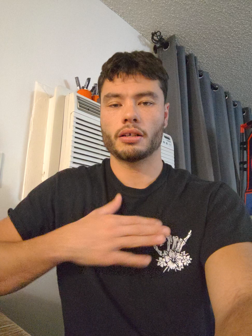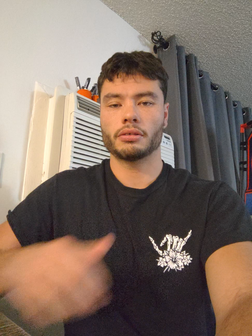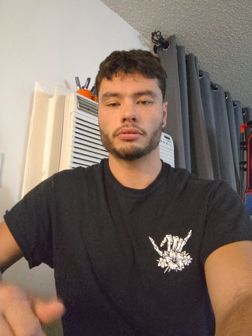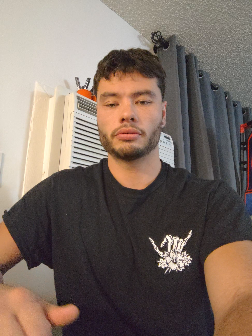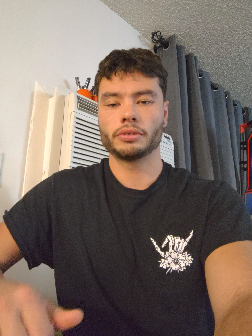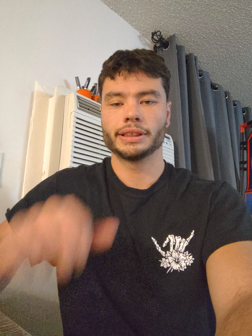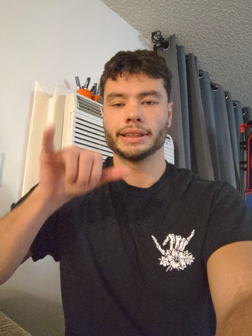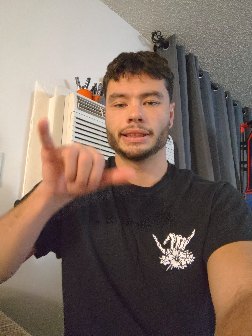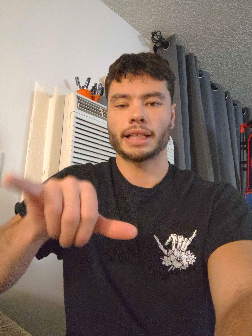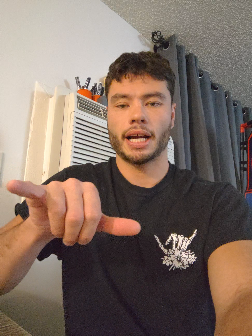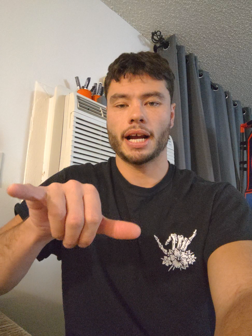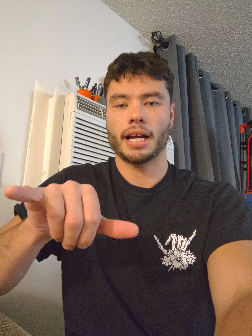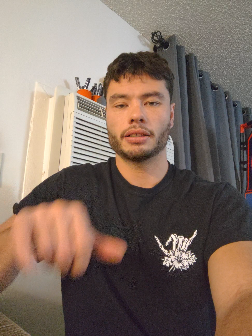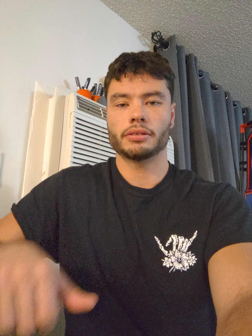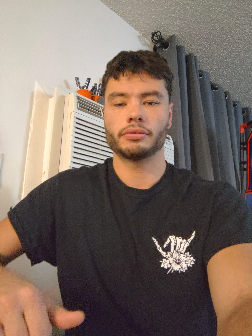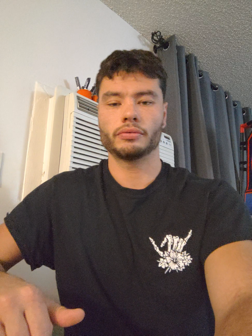stay